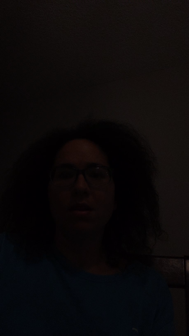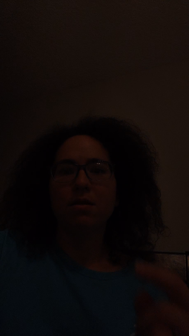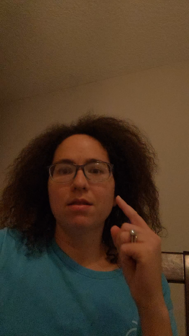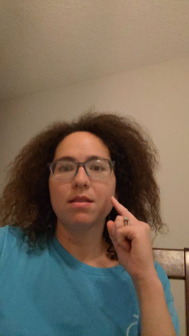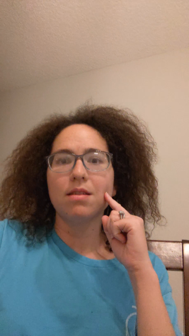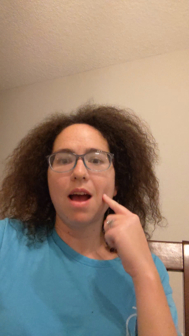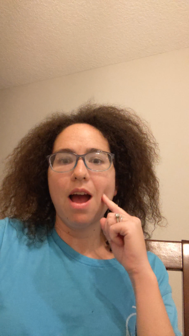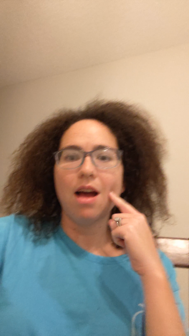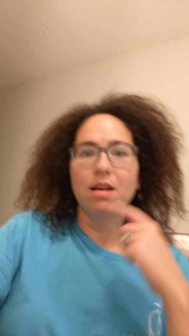candy